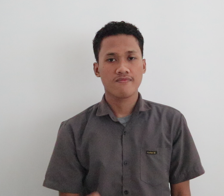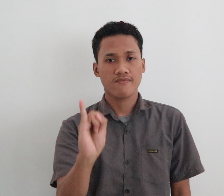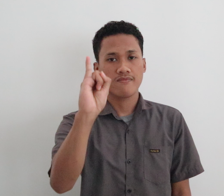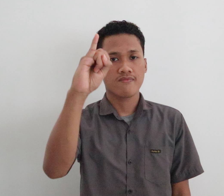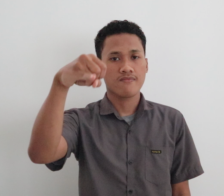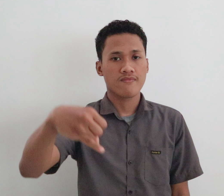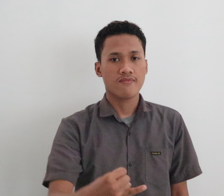J